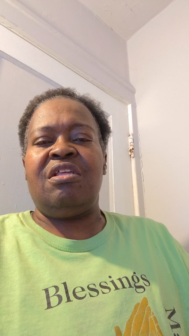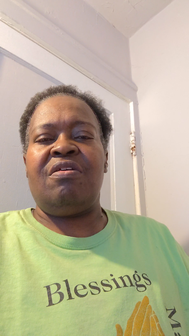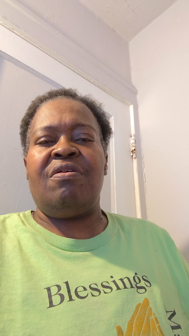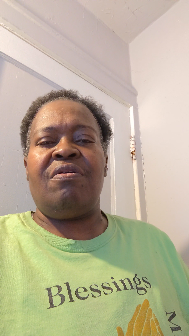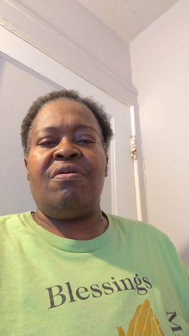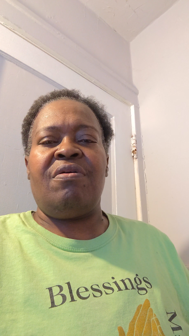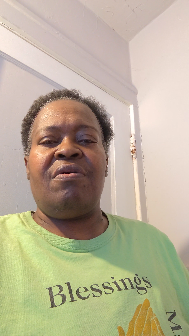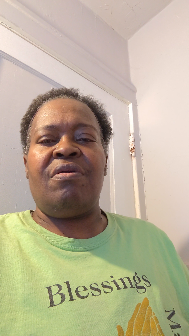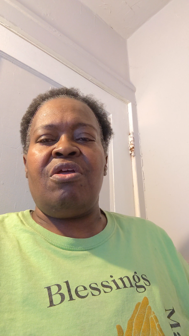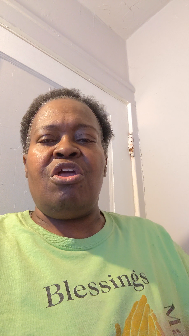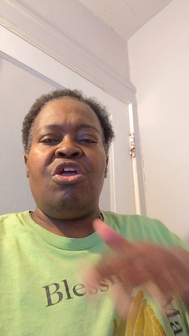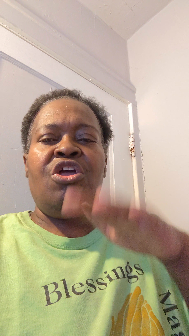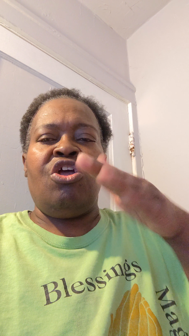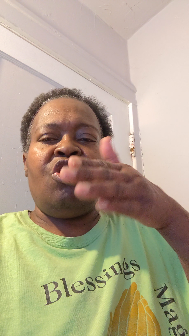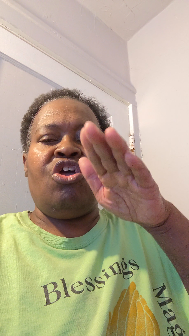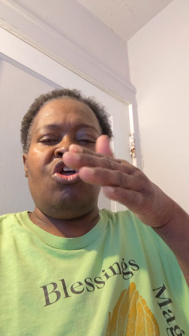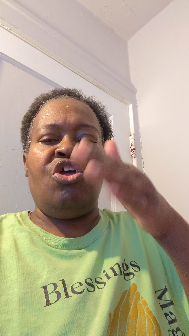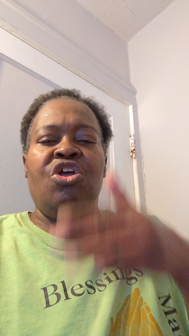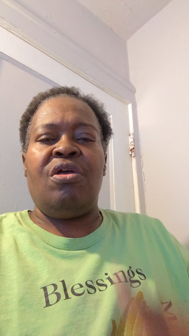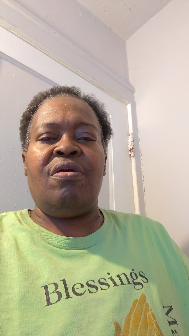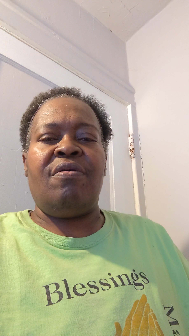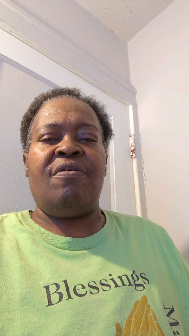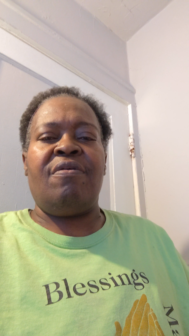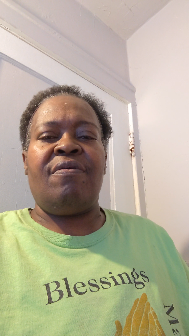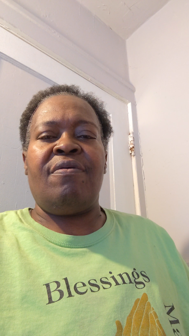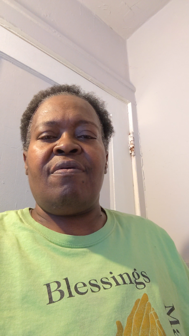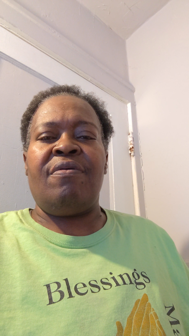cook